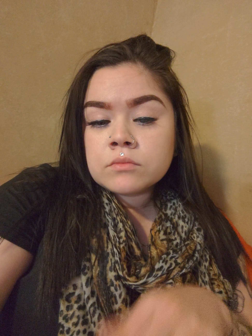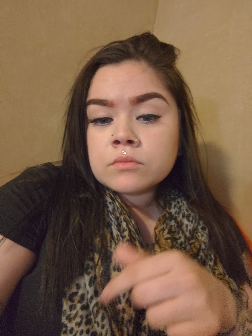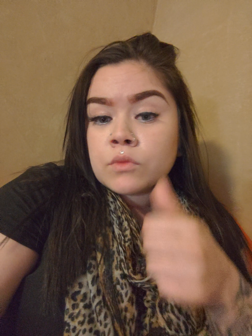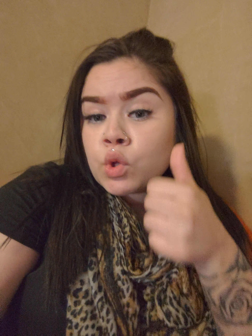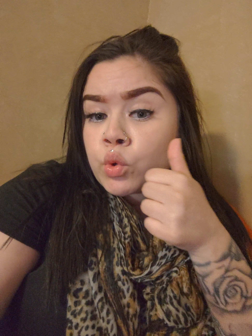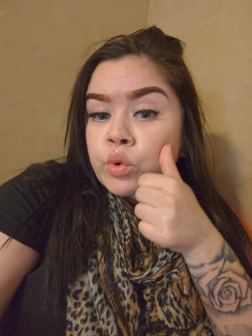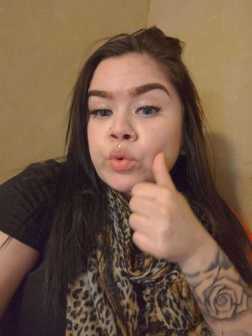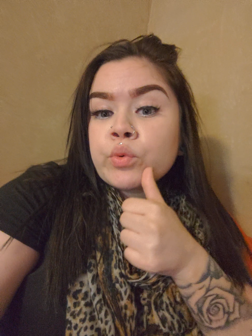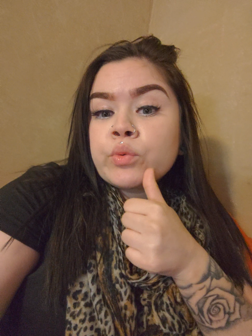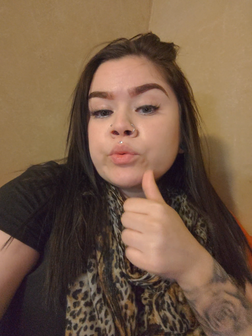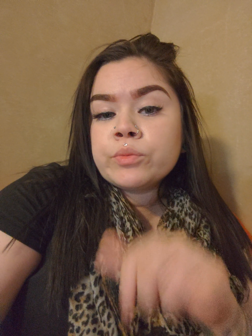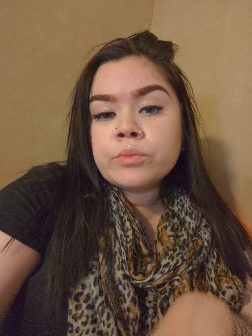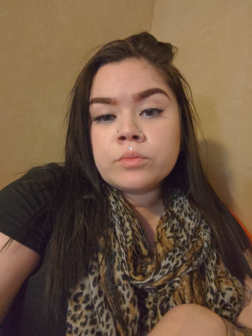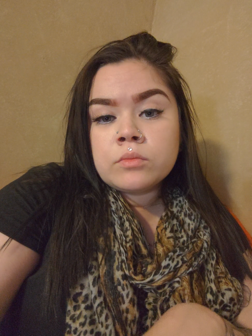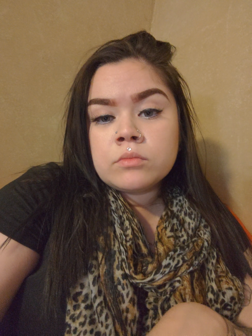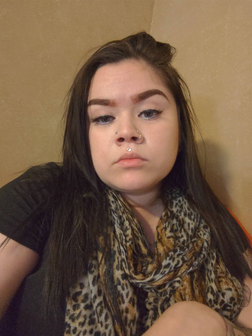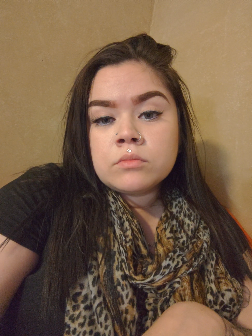girl